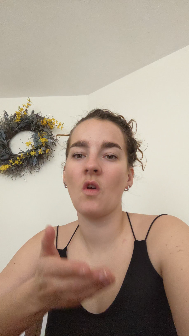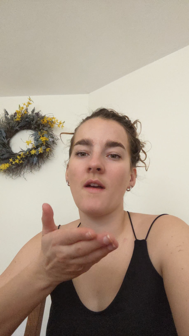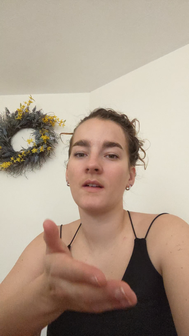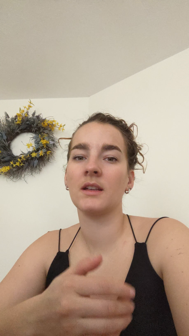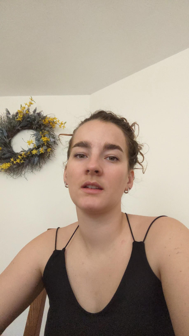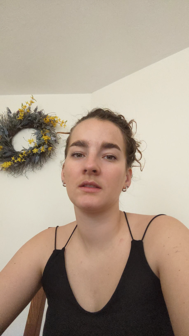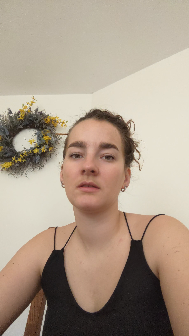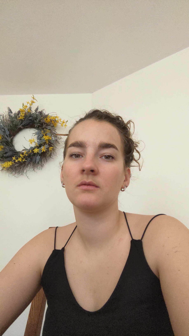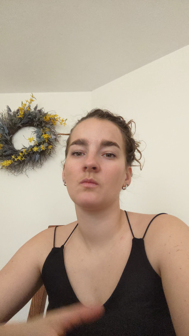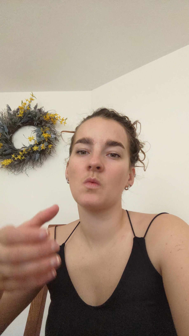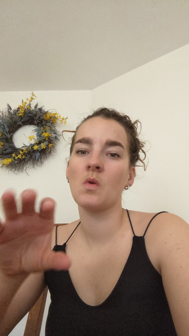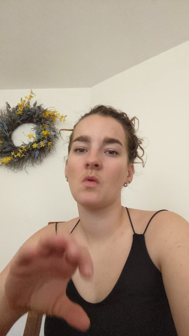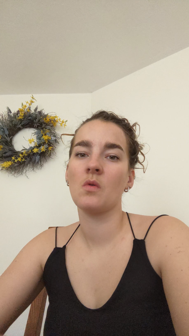pour